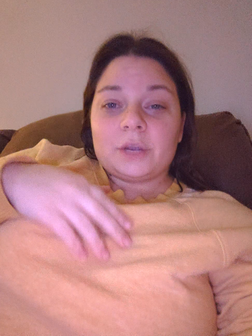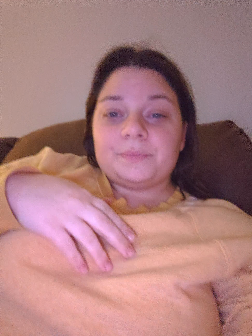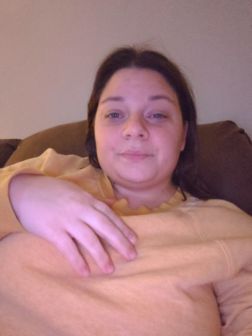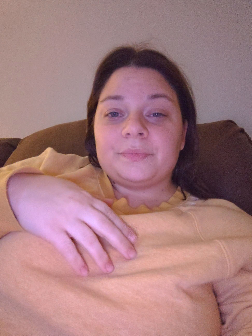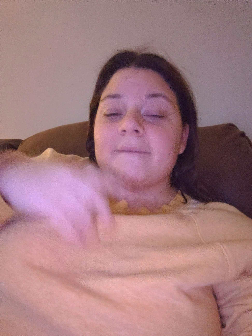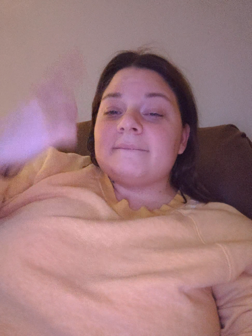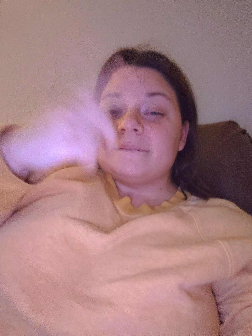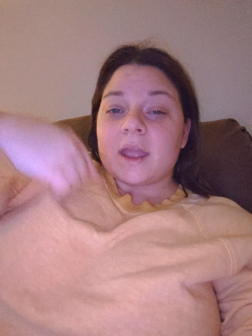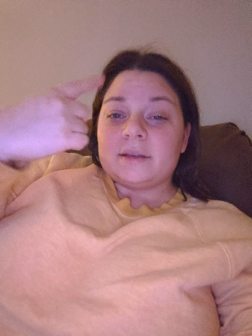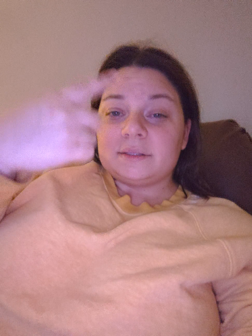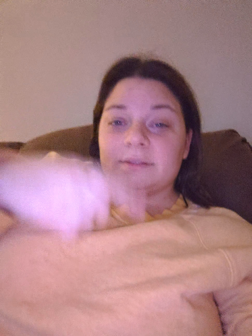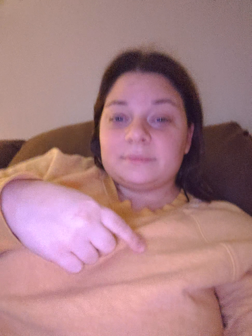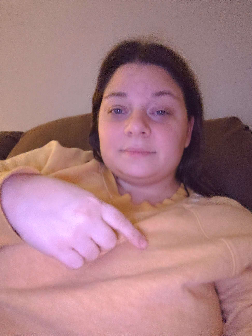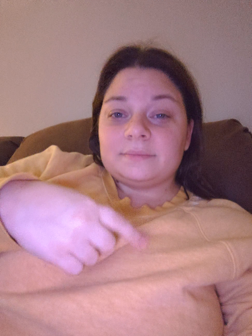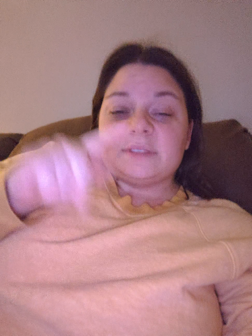face